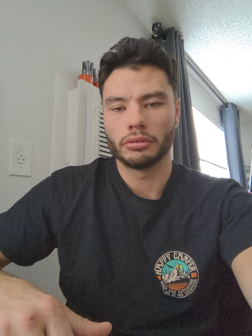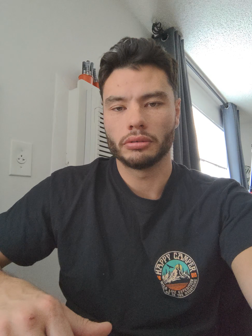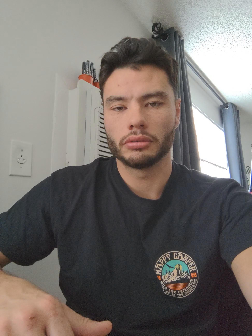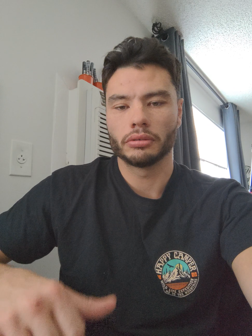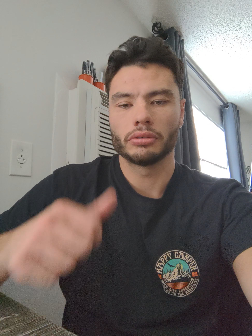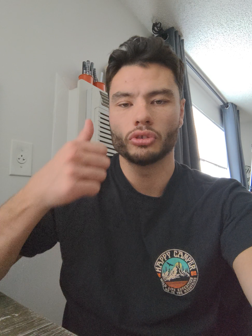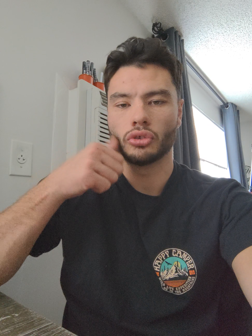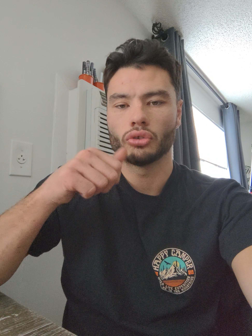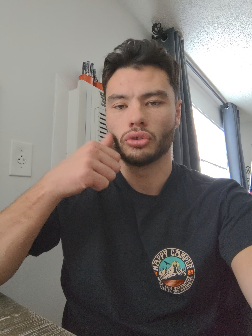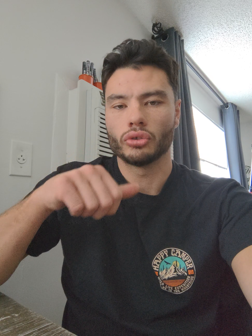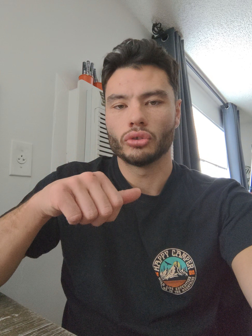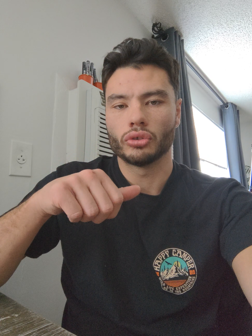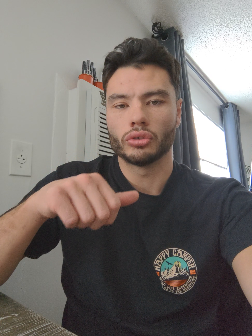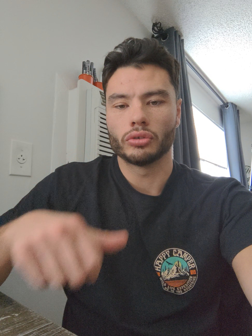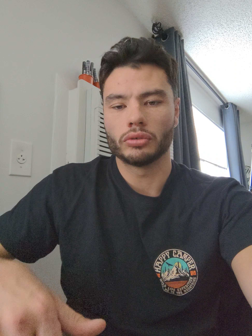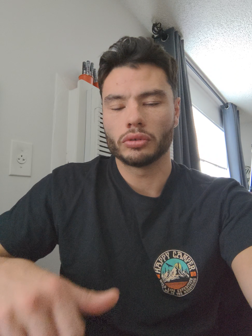girl